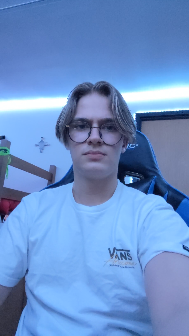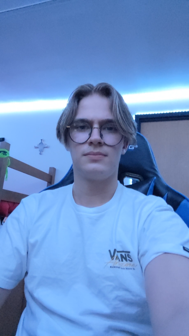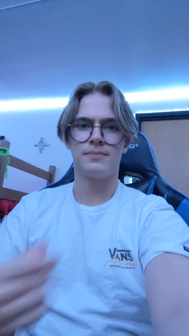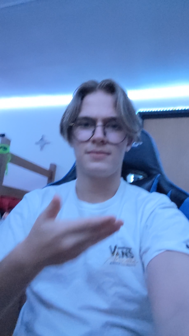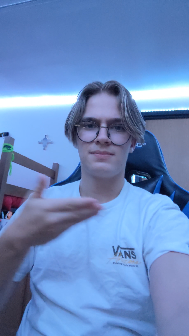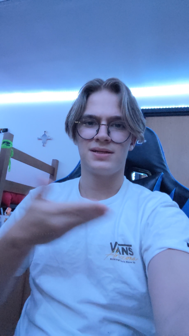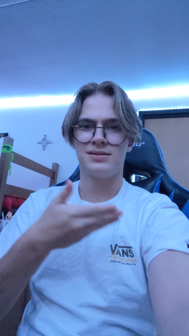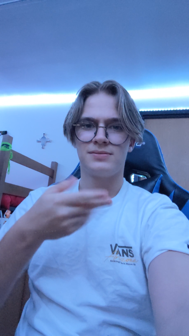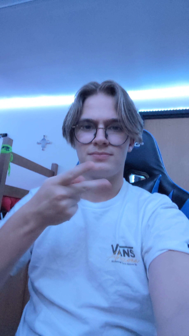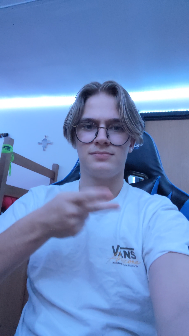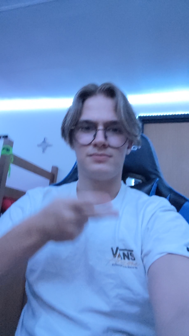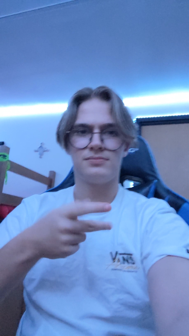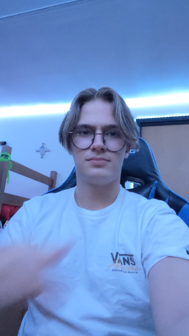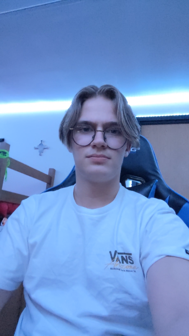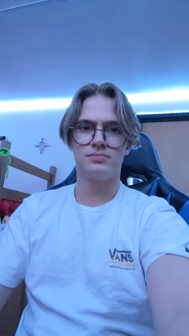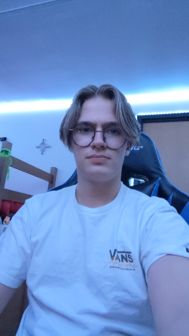babysitter